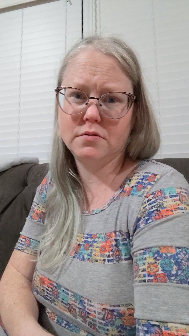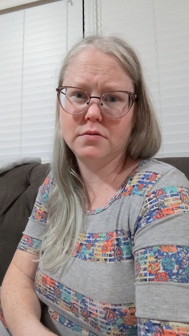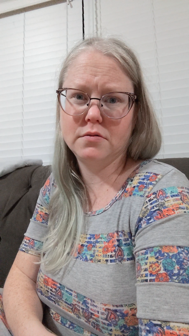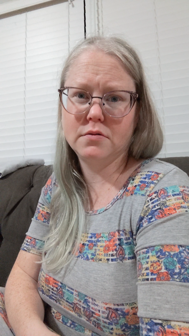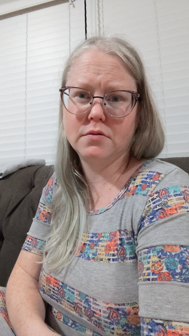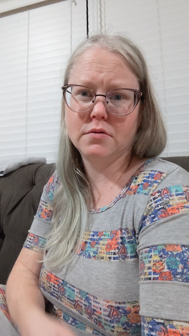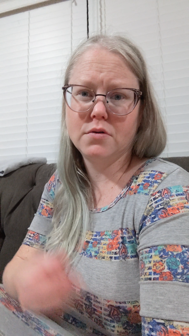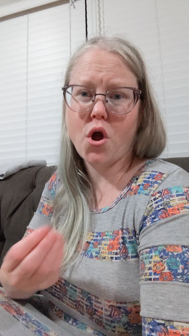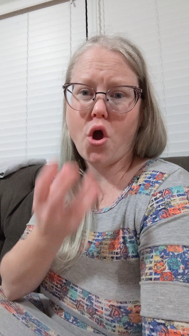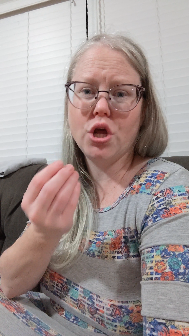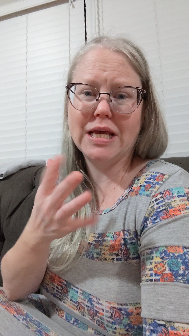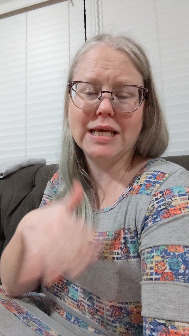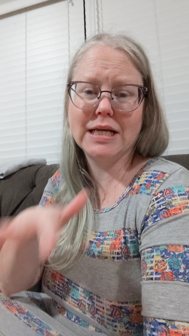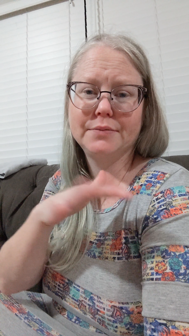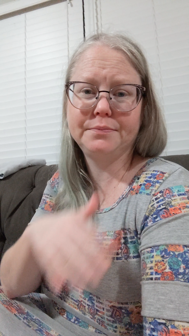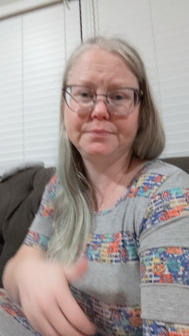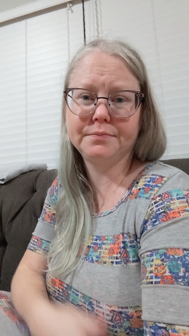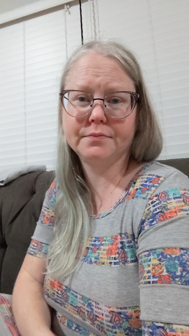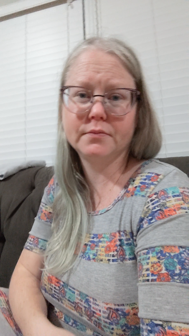garden